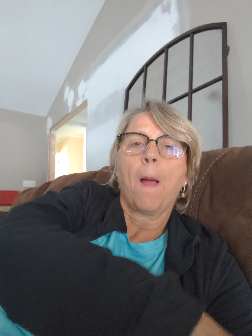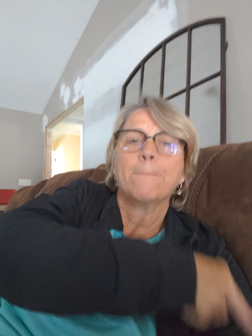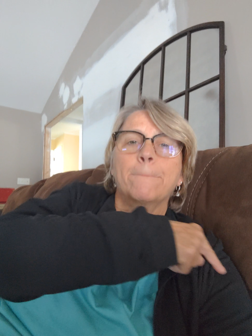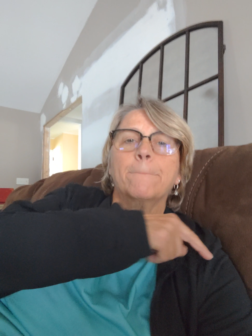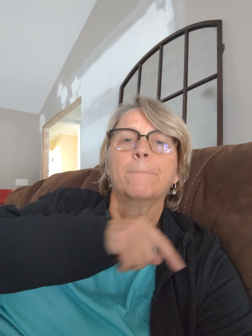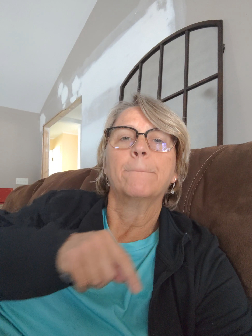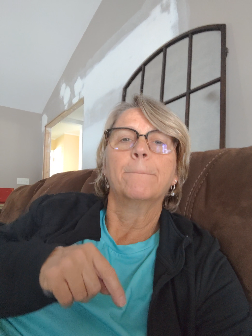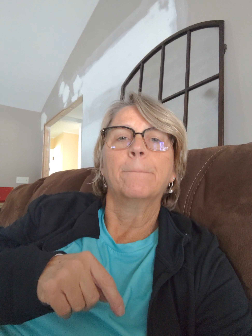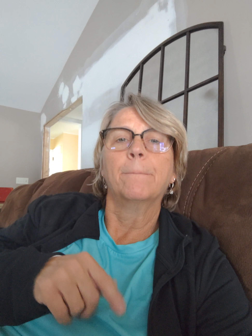arm